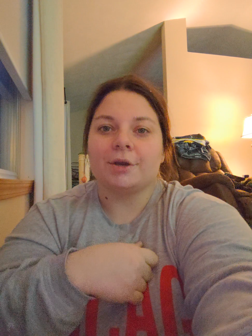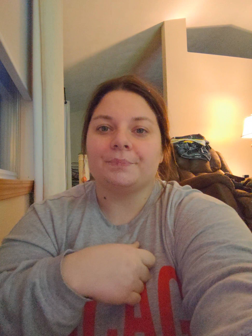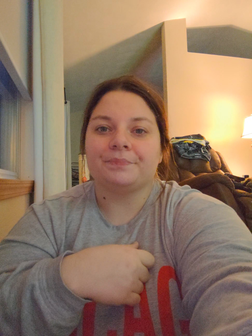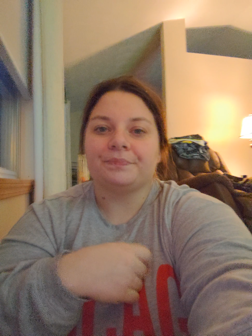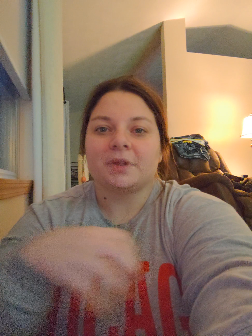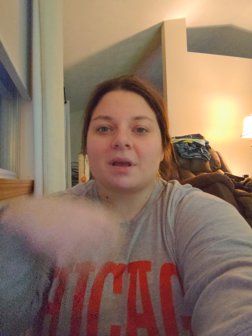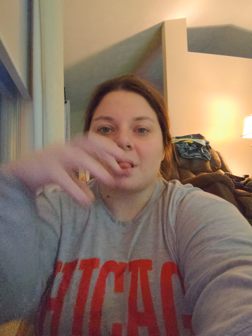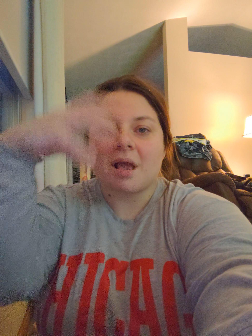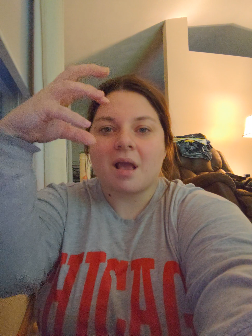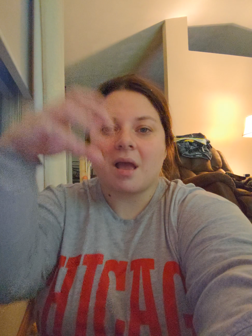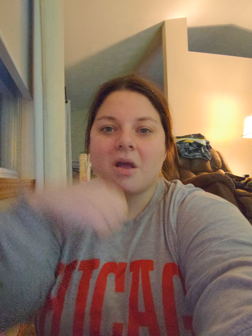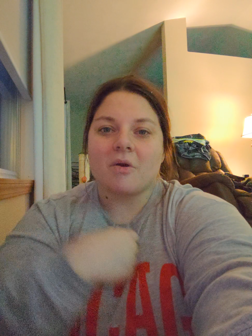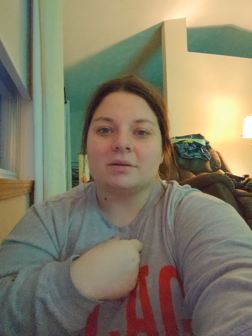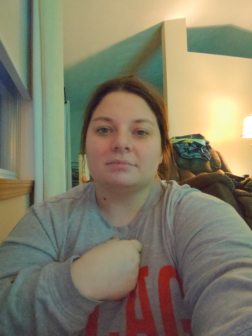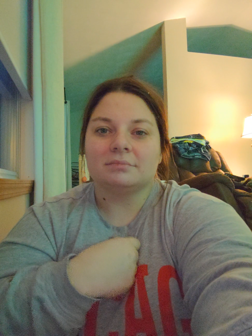cloud